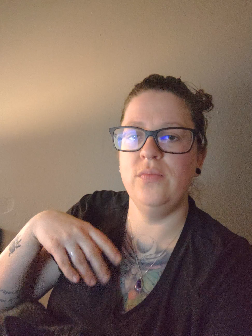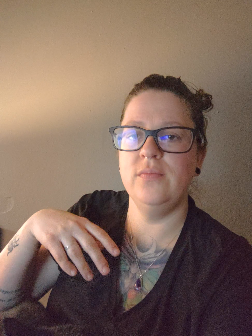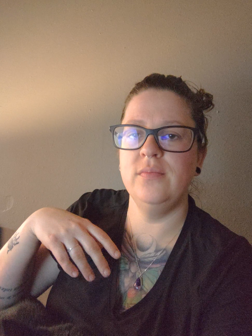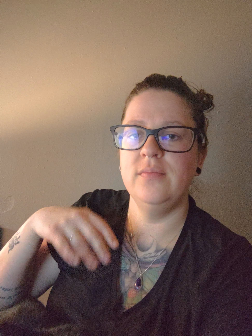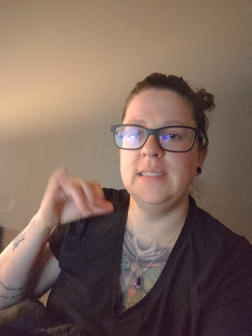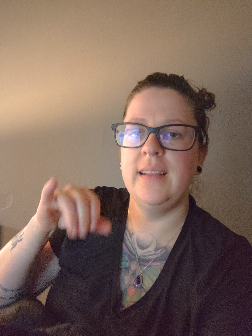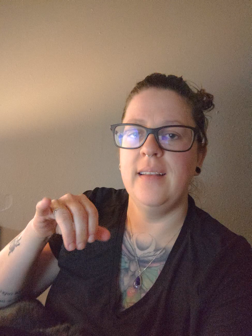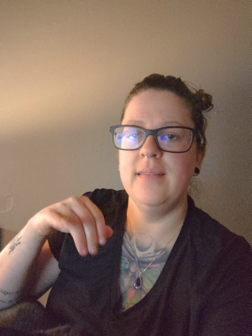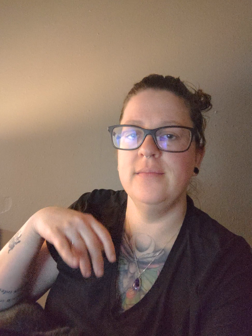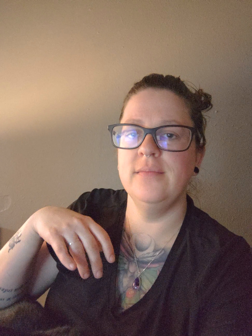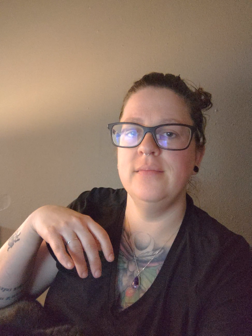stay